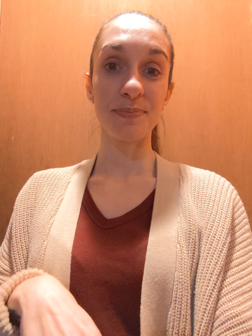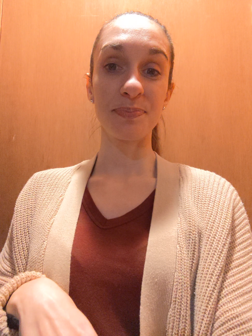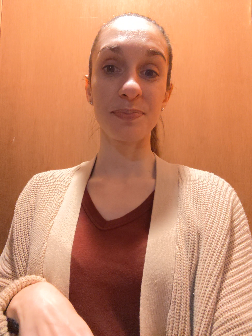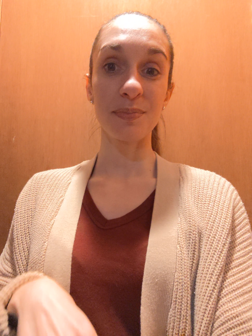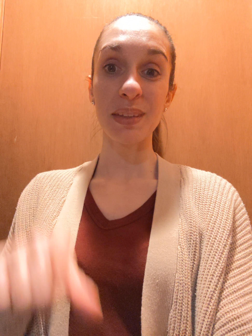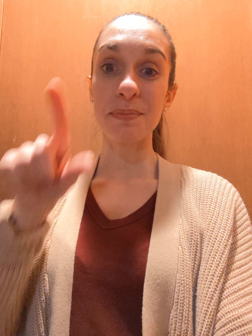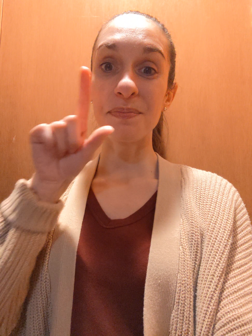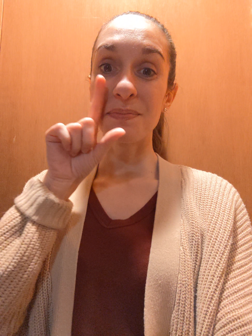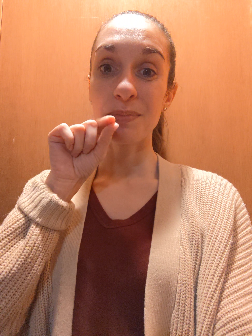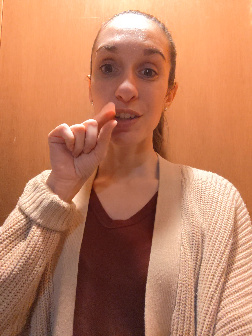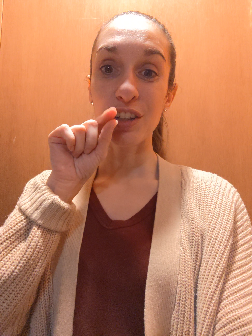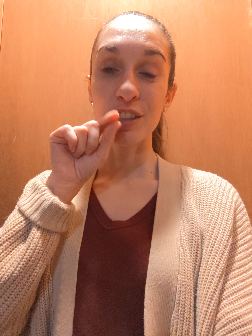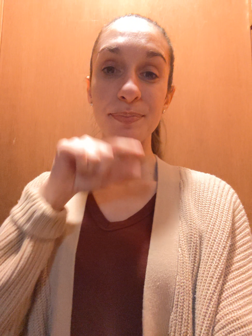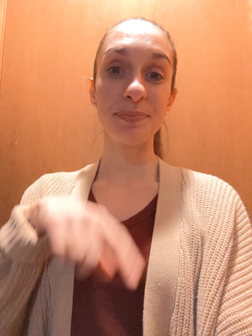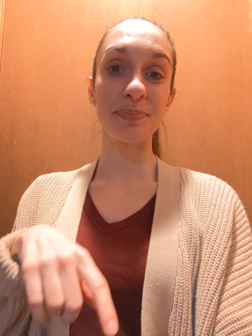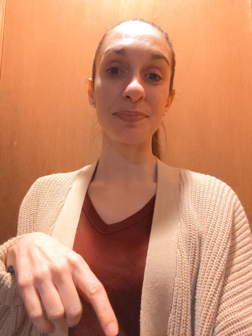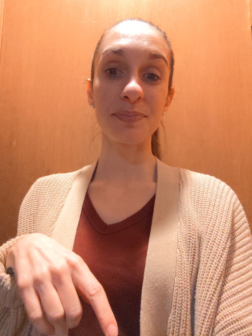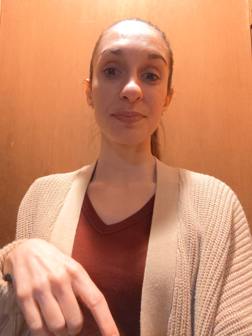bird